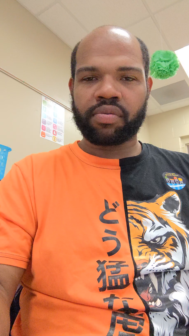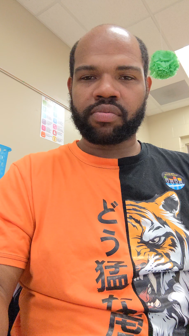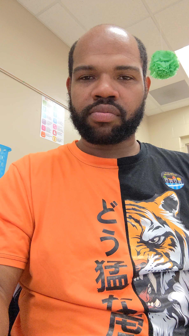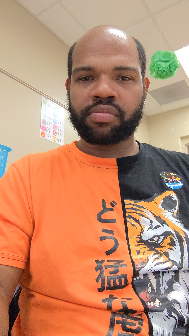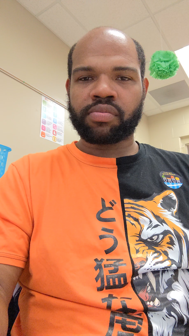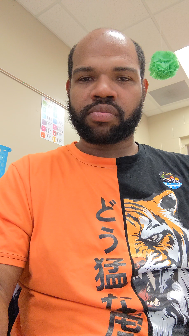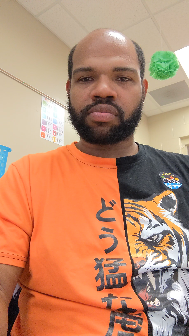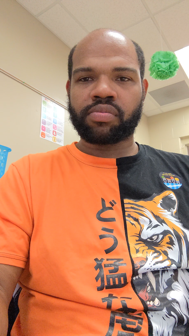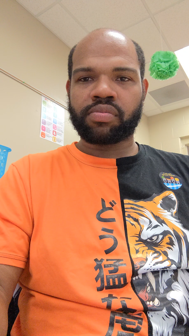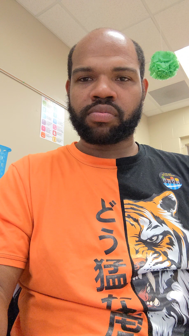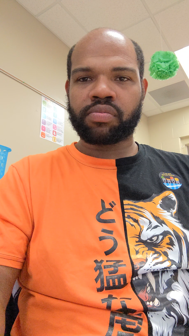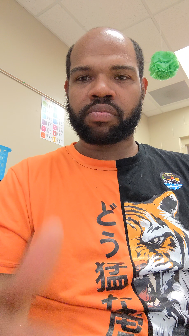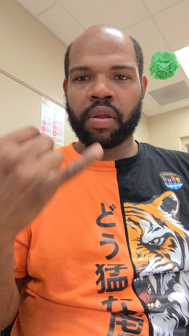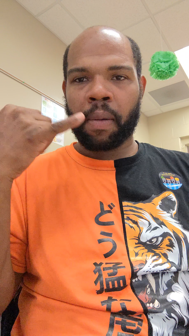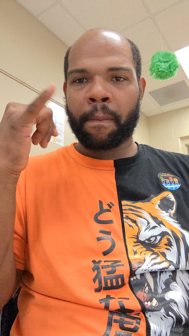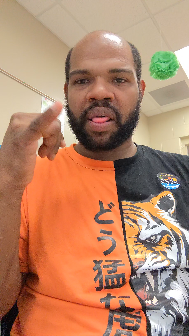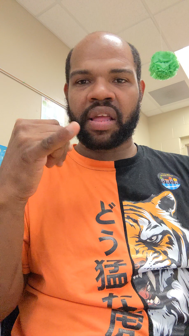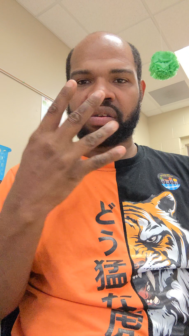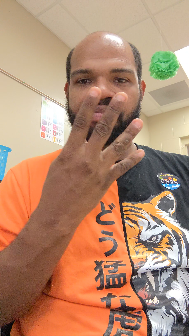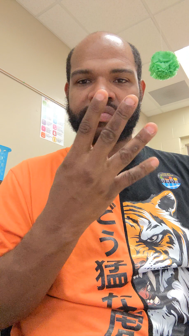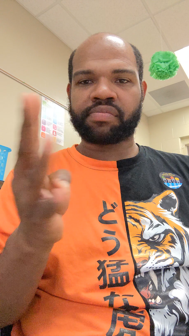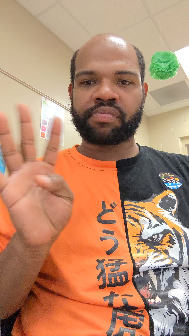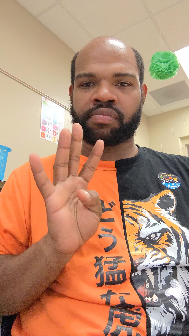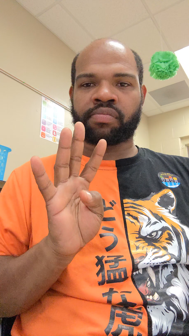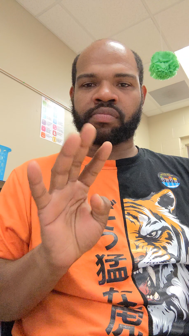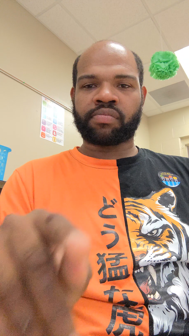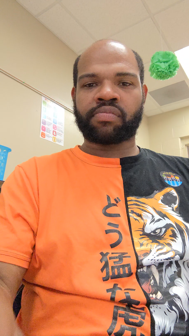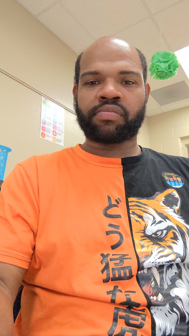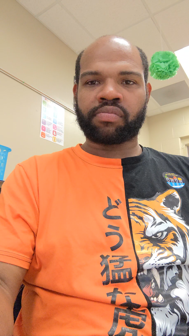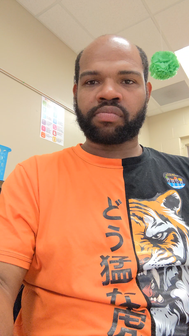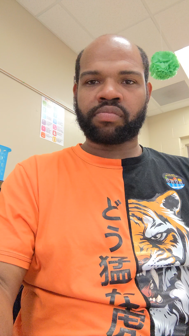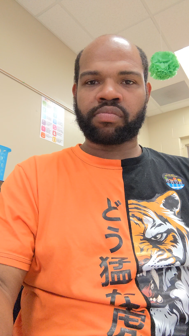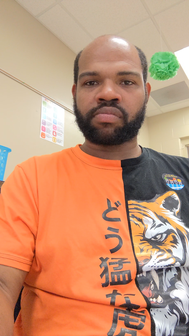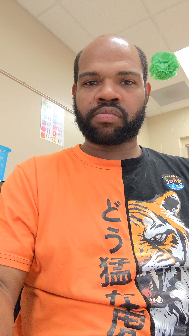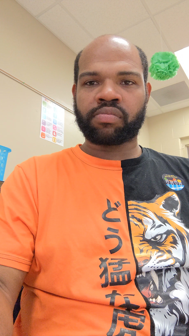playpen